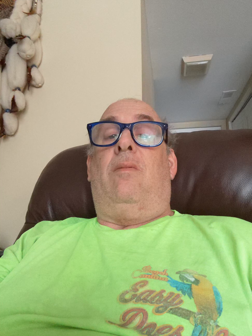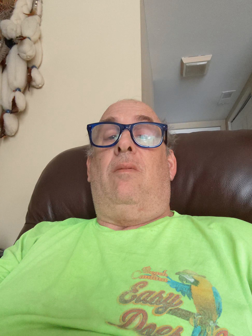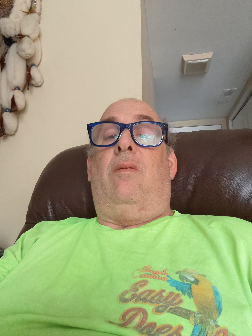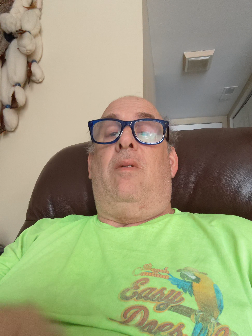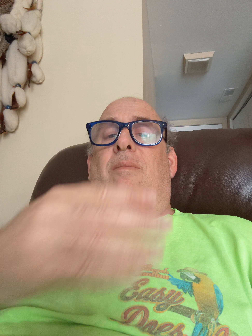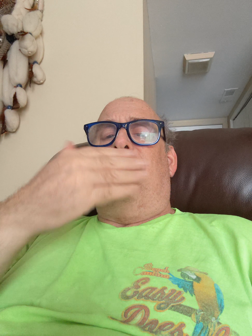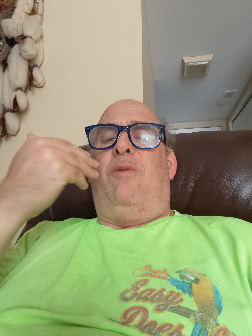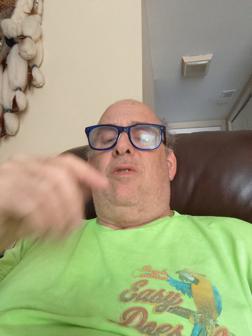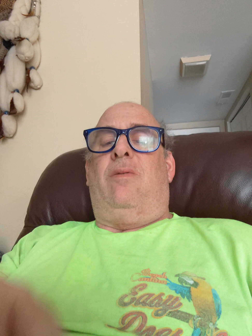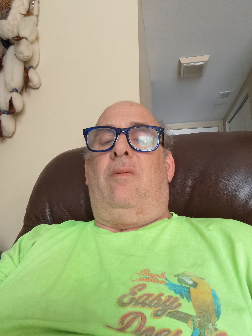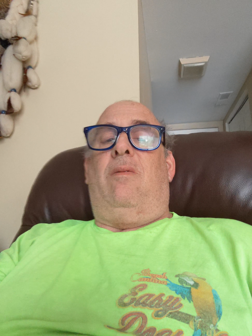better